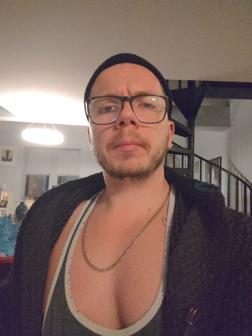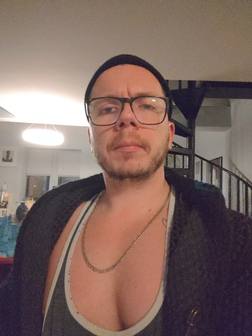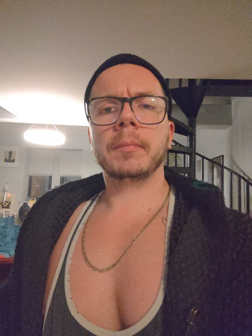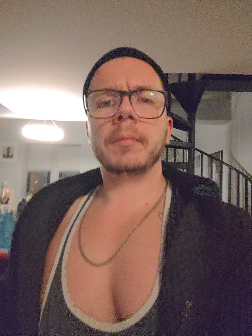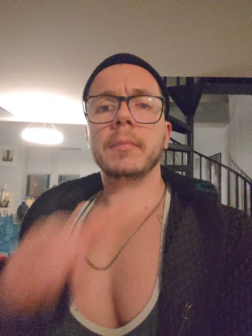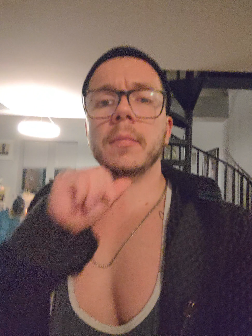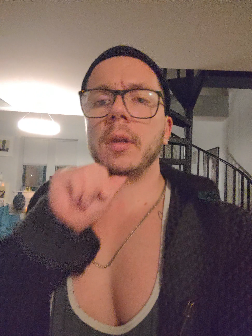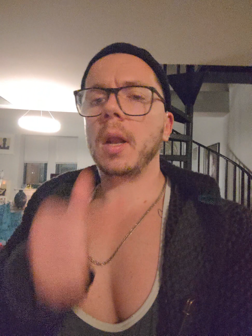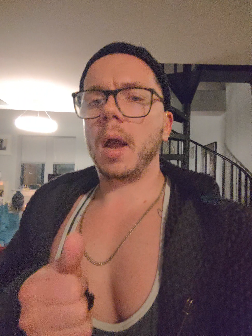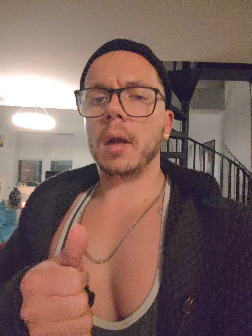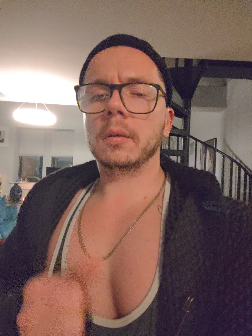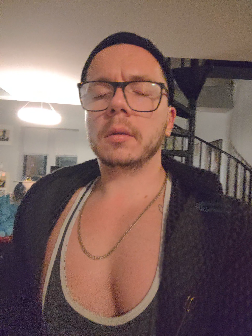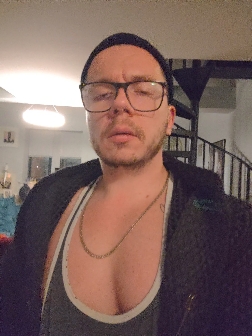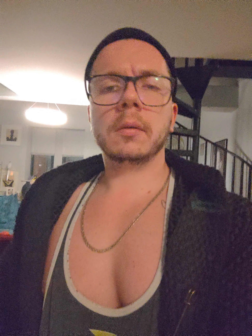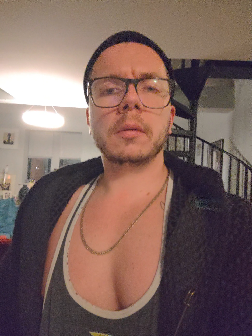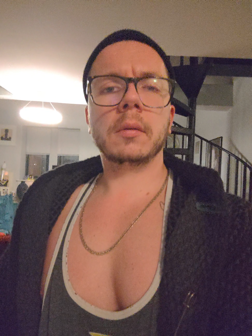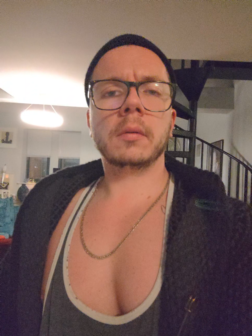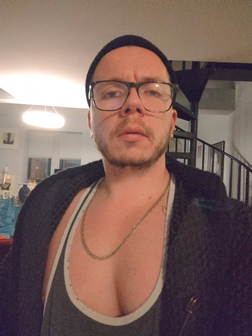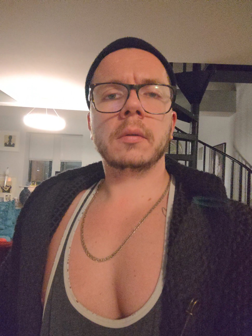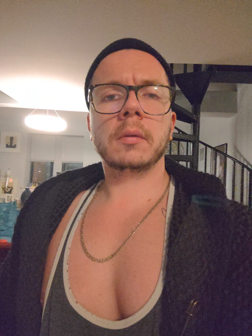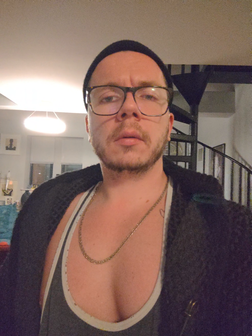not